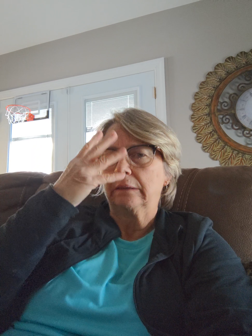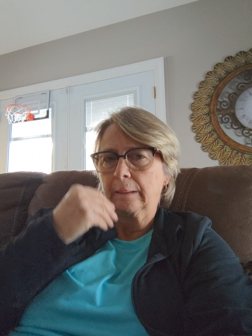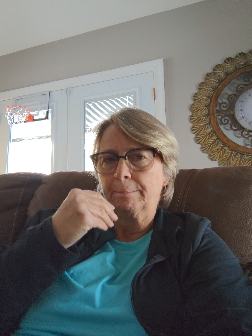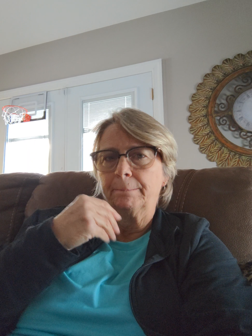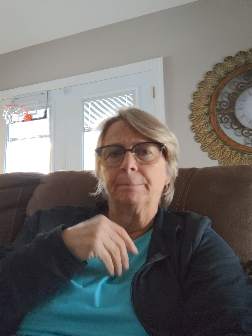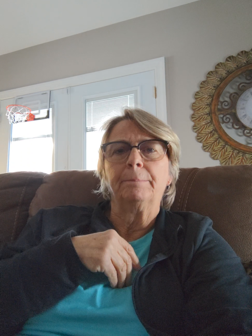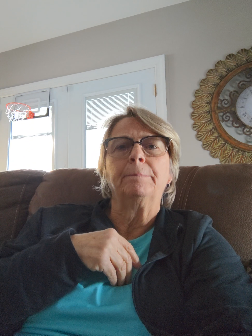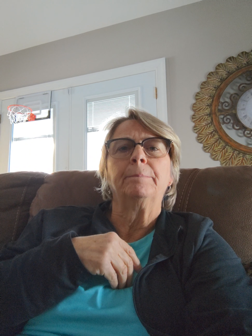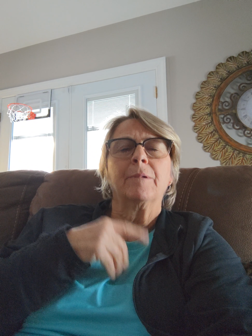sleep